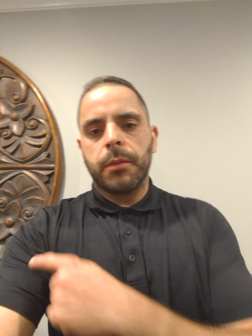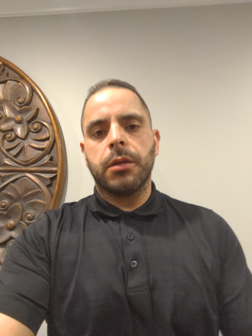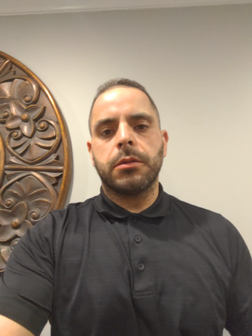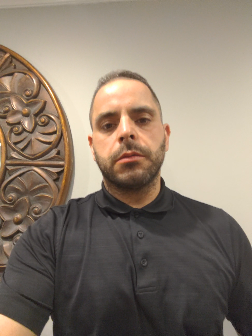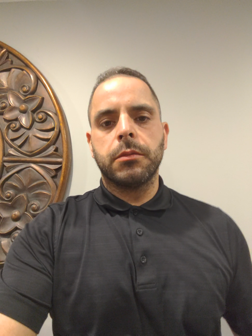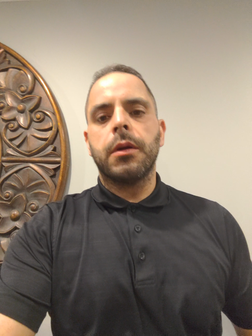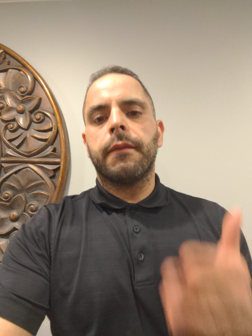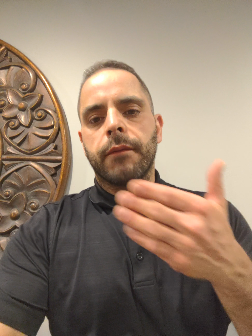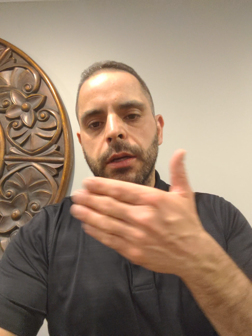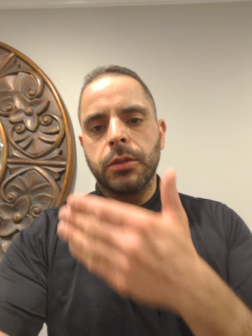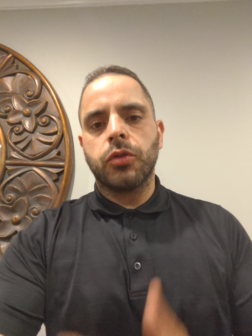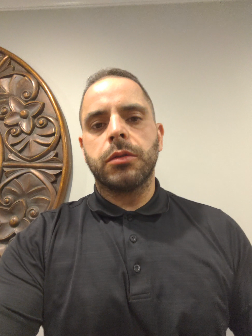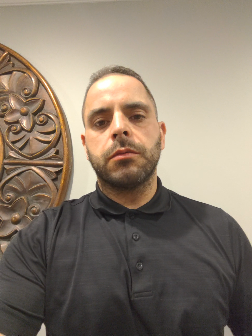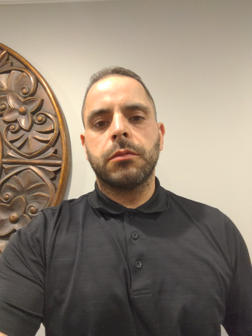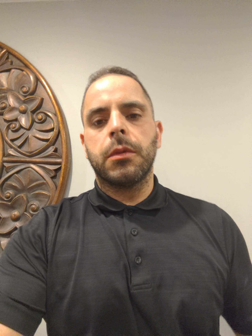fish